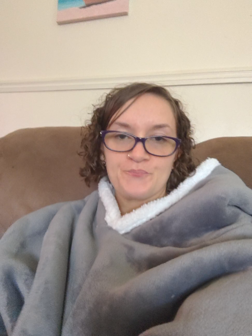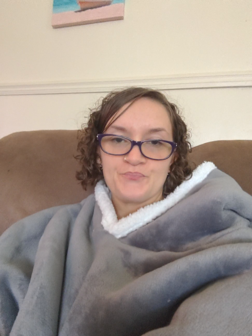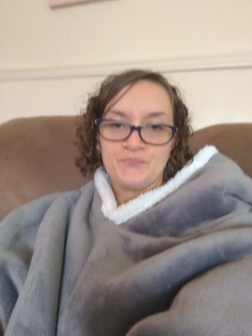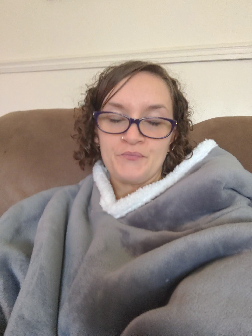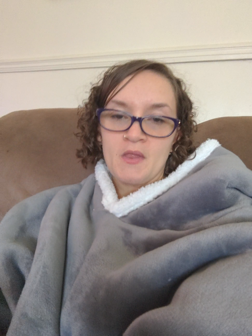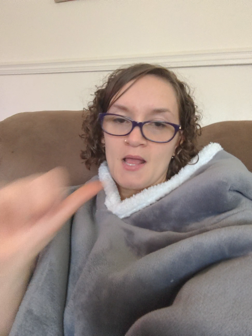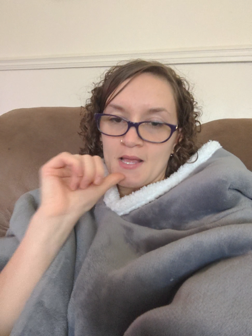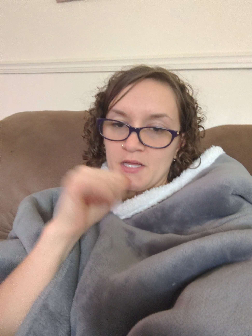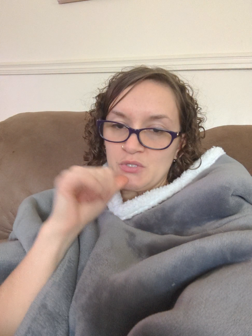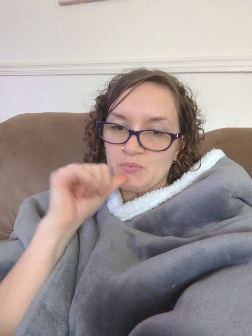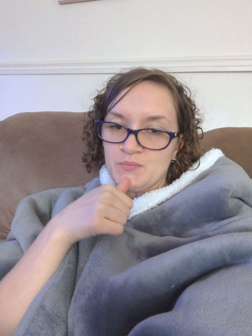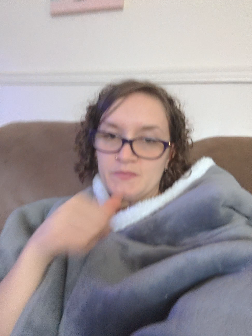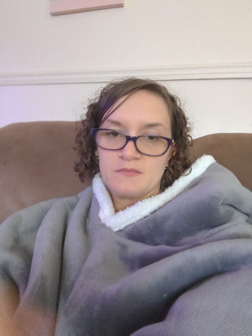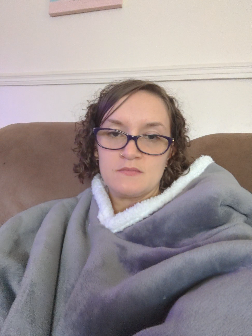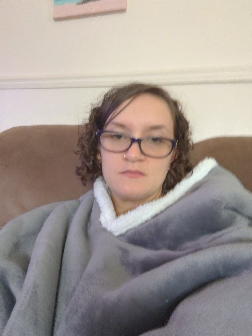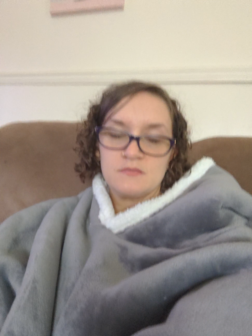owie